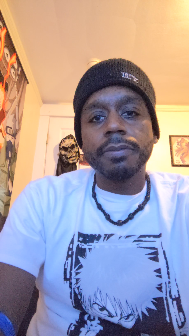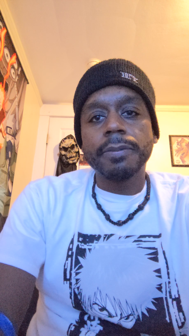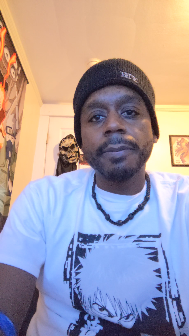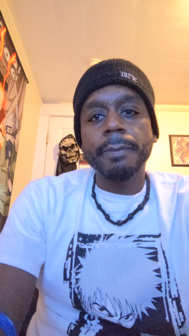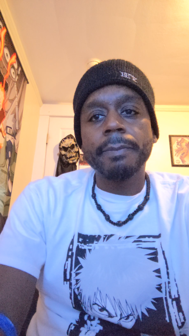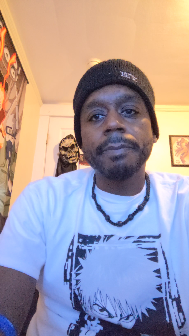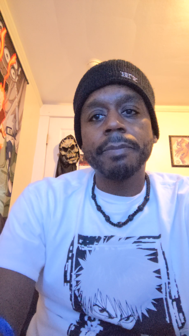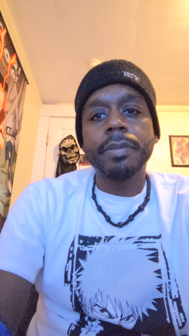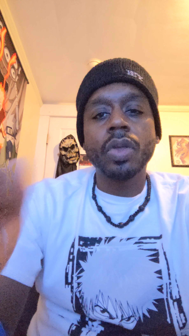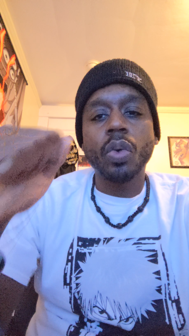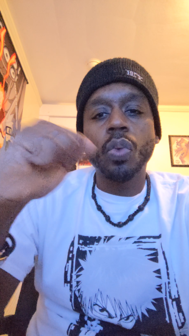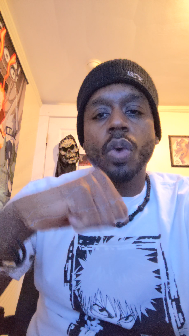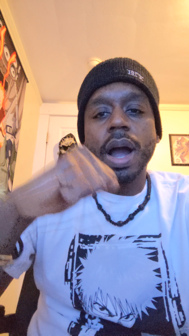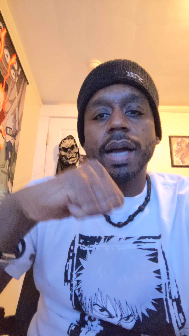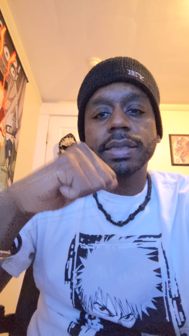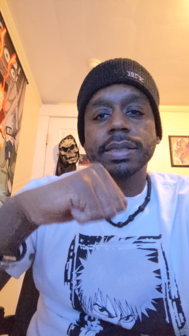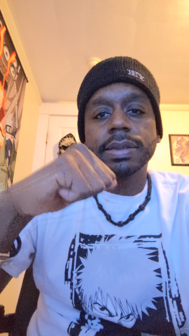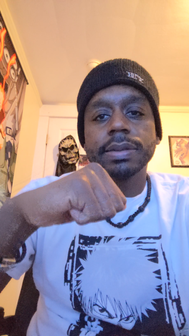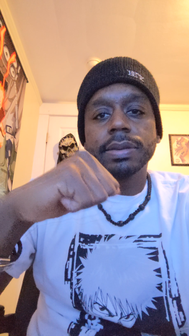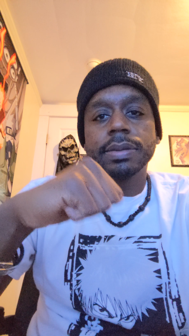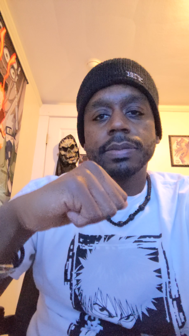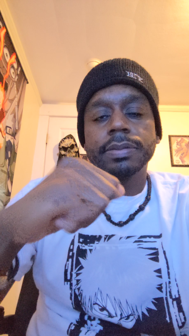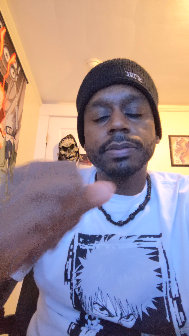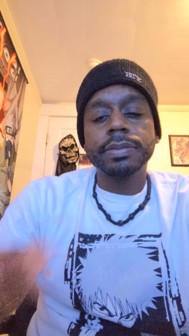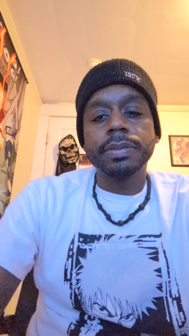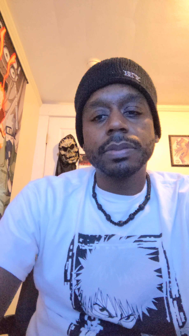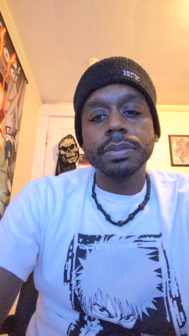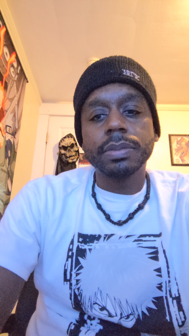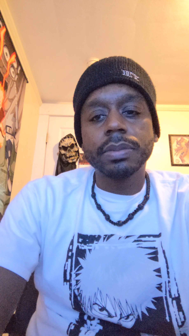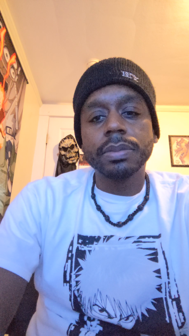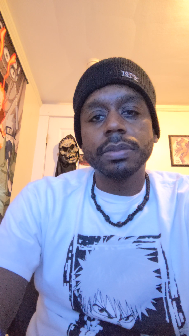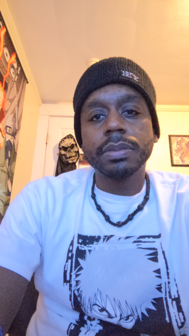rock